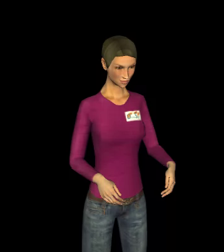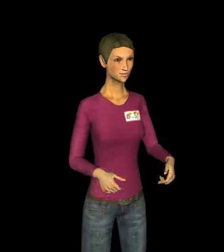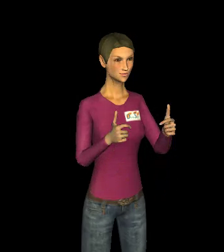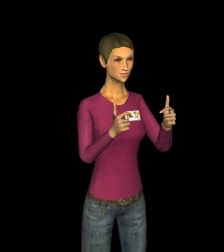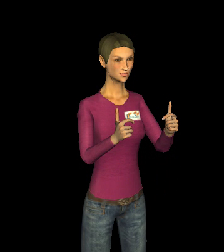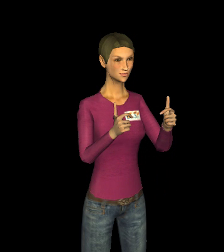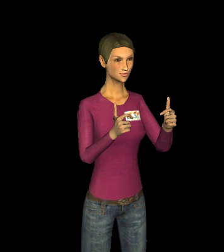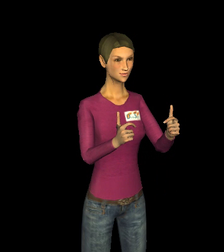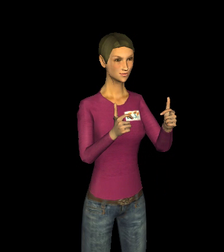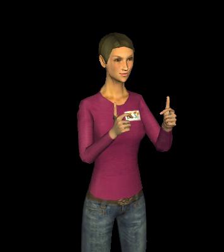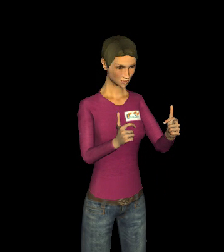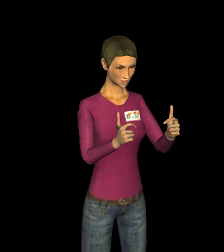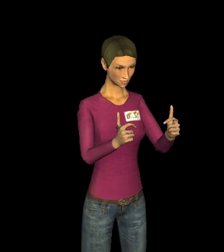فرصة